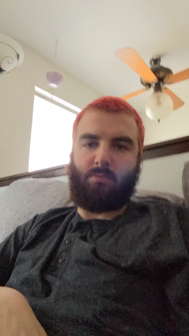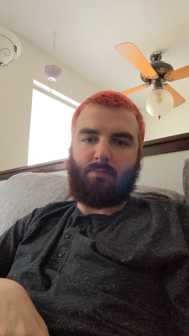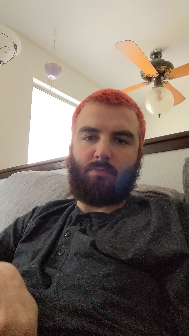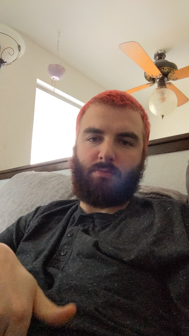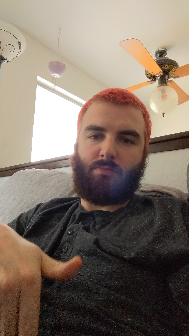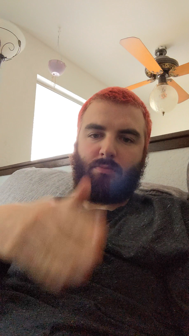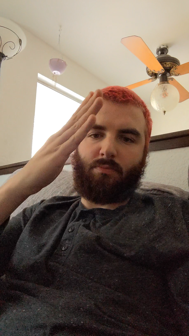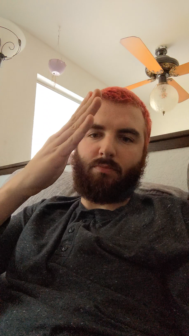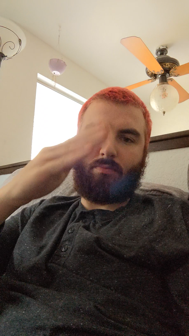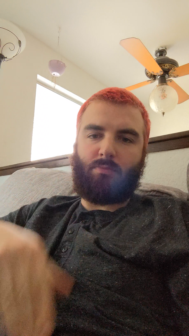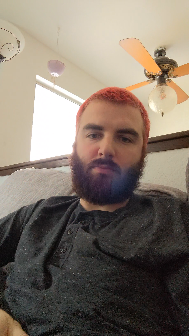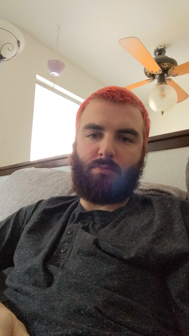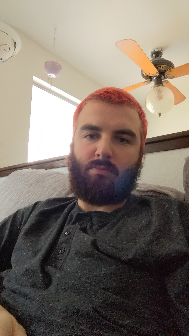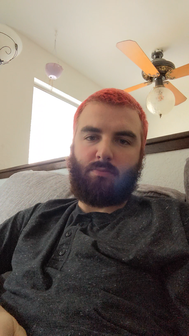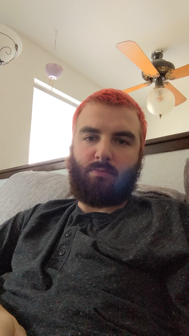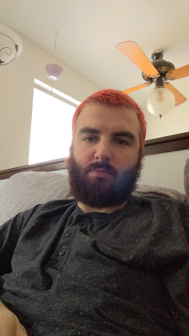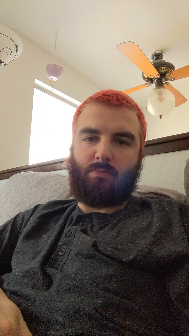kick